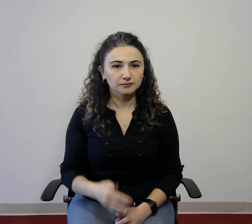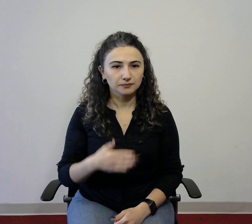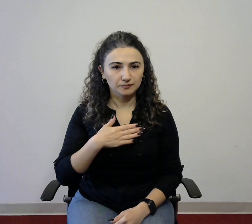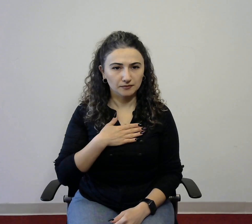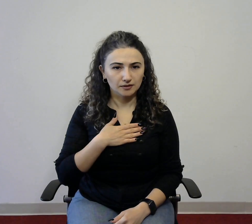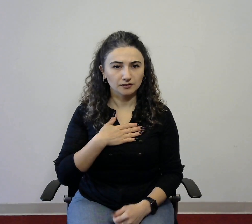mən